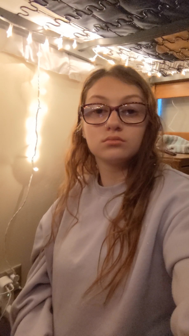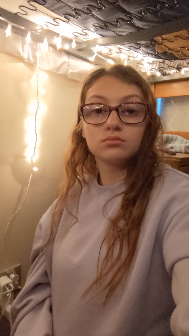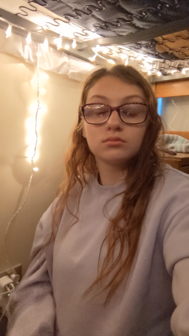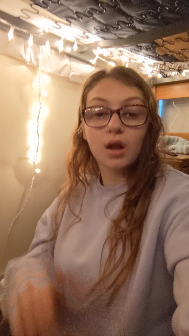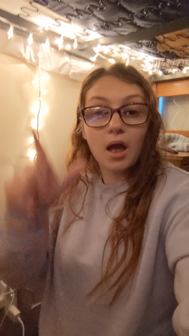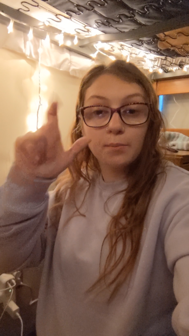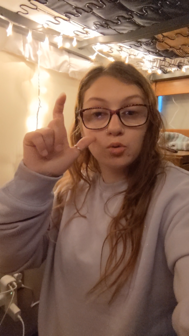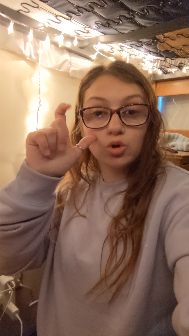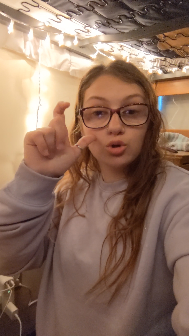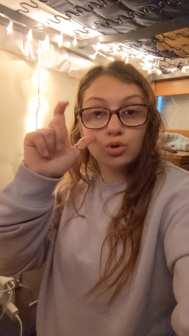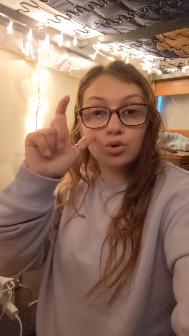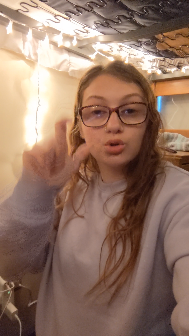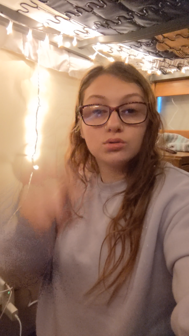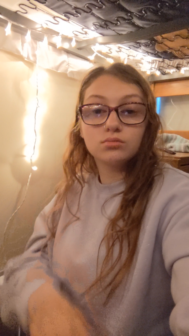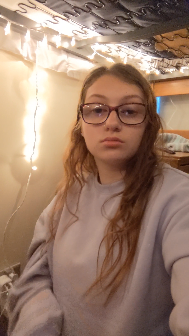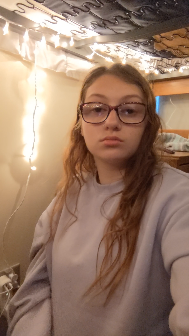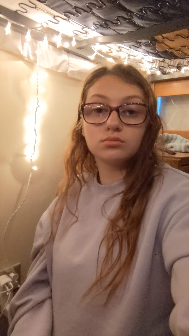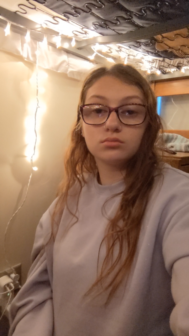camera